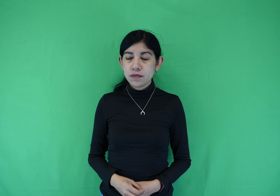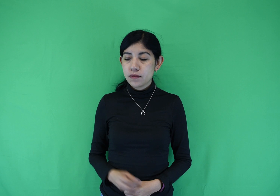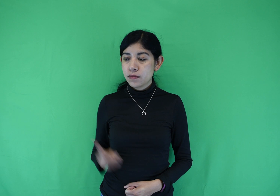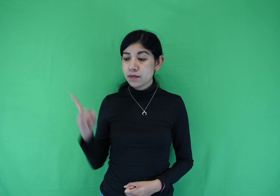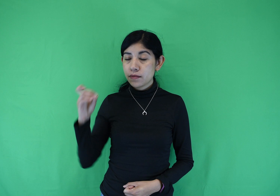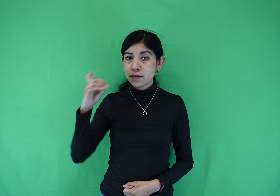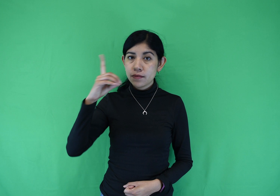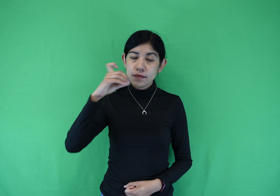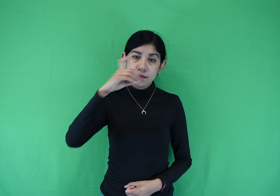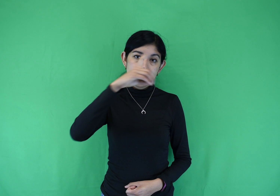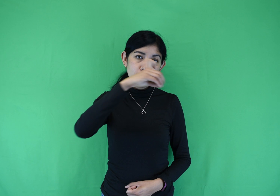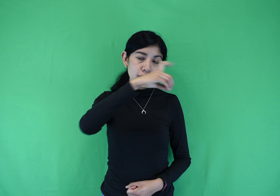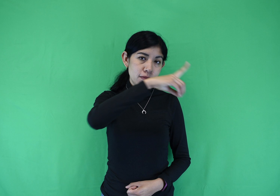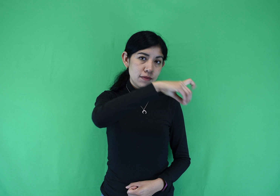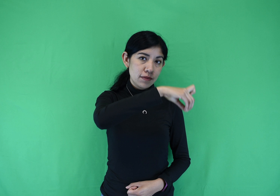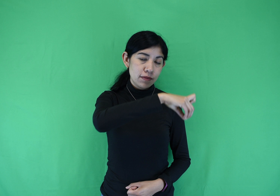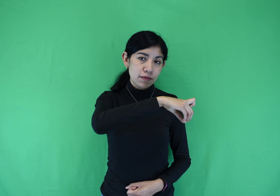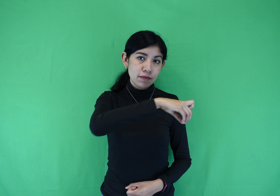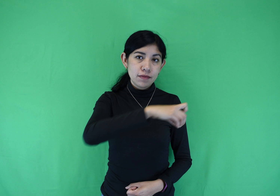difícil